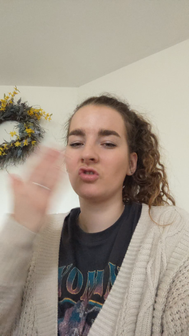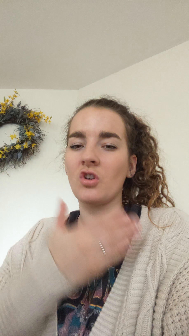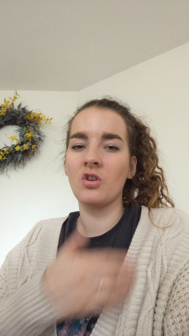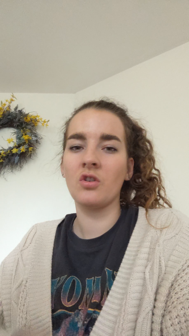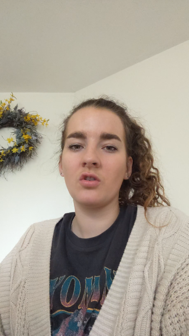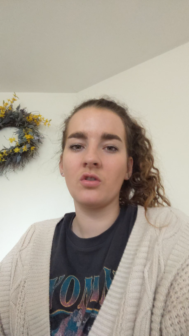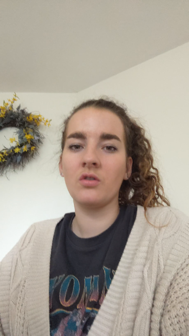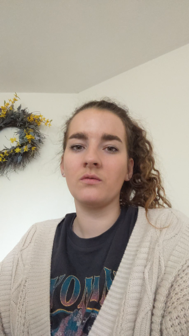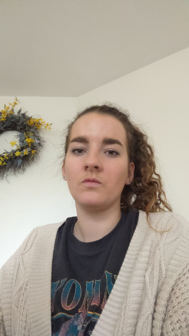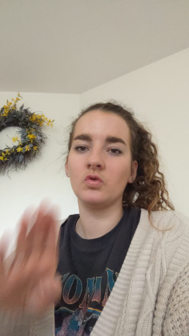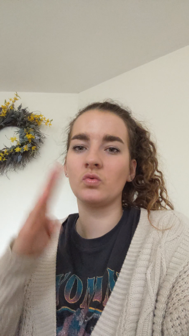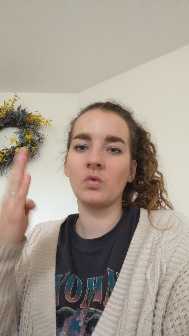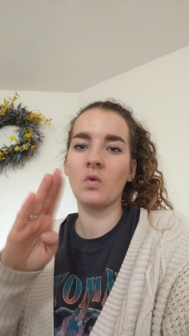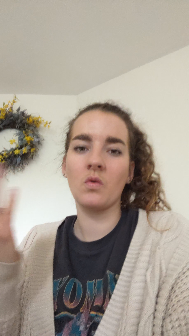door